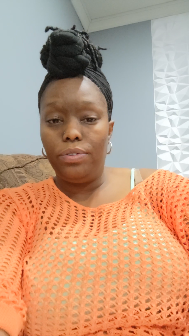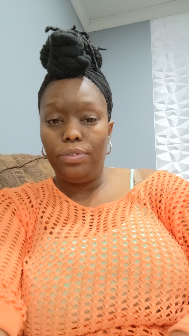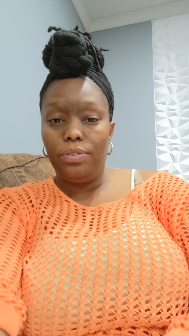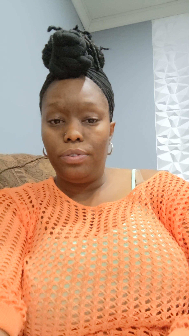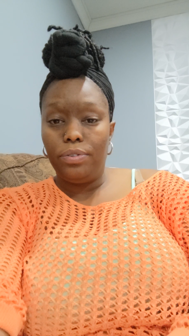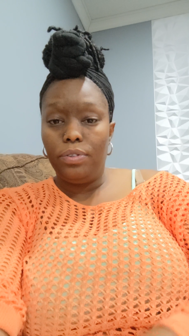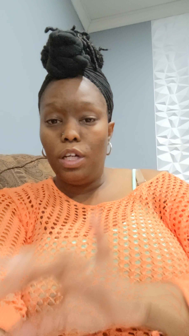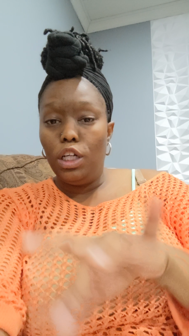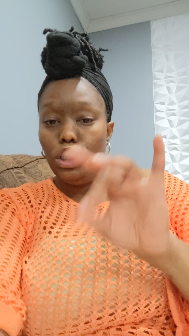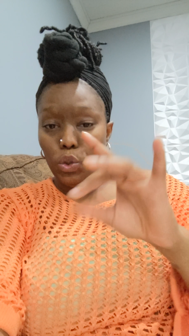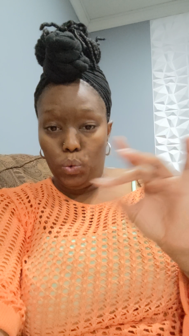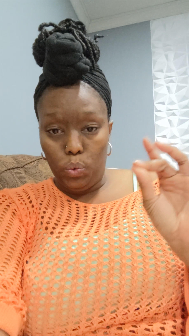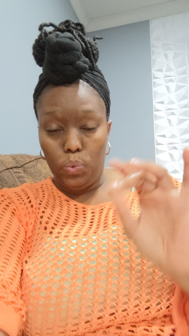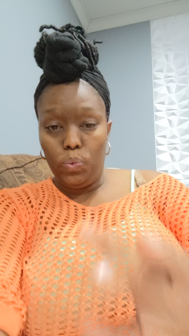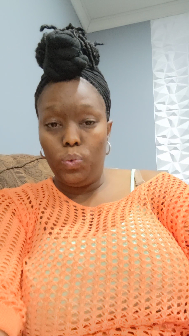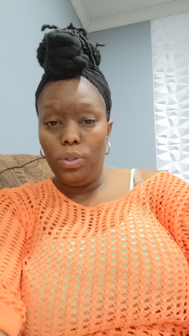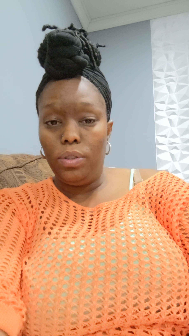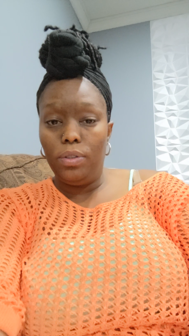choose